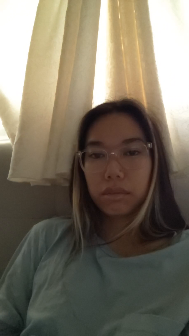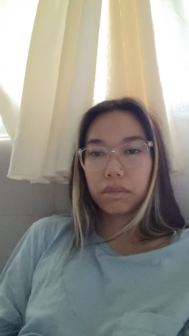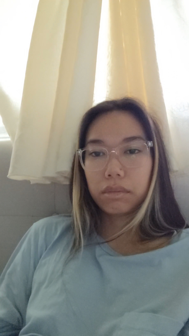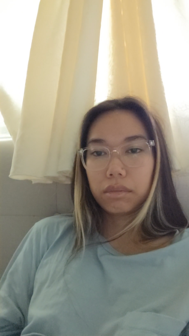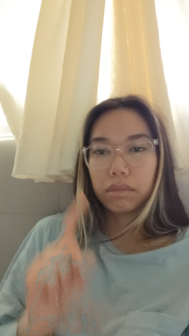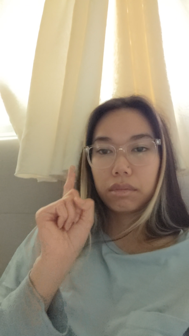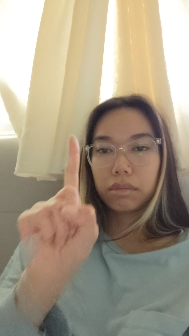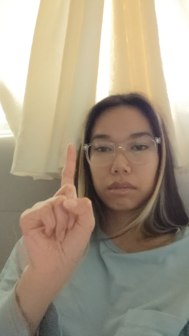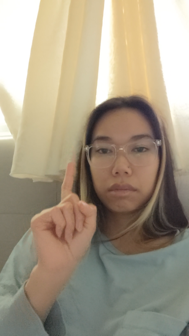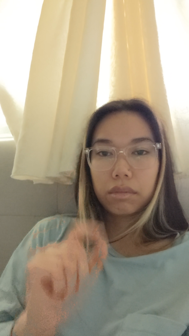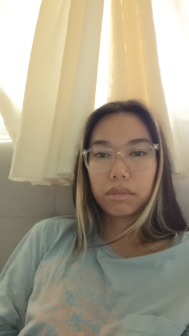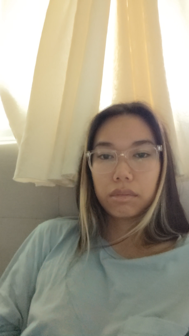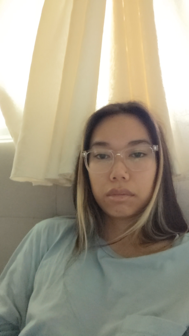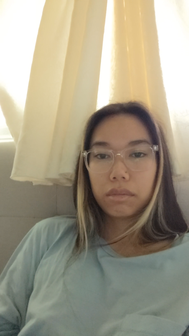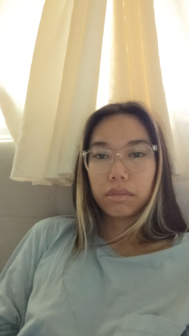bump